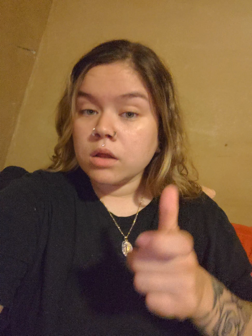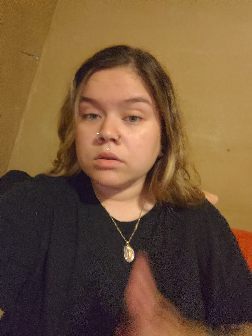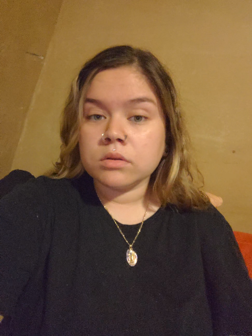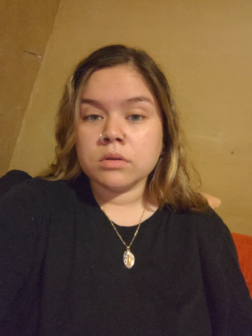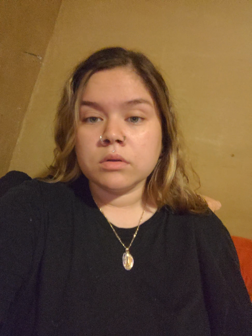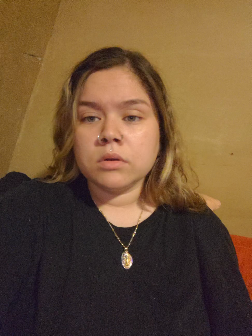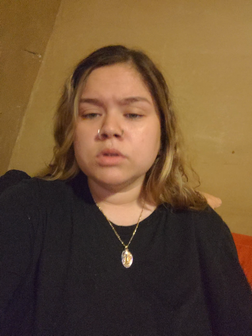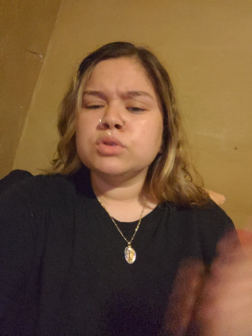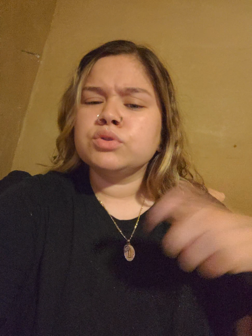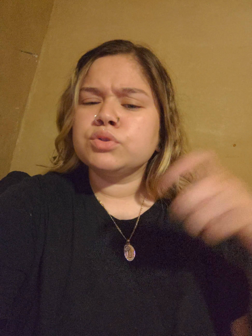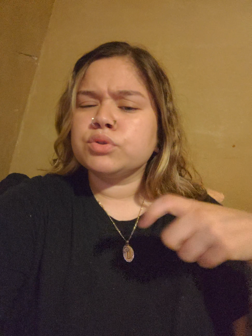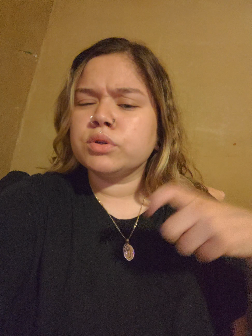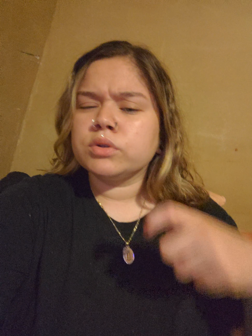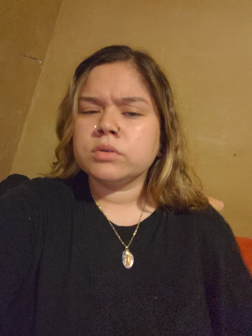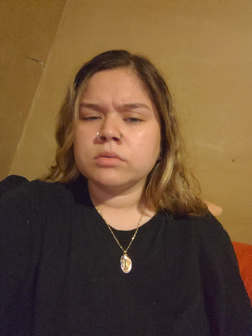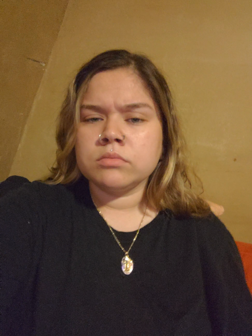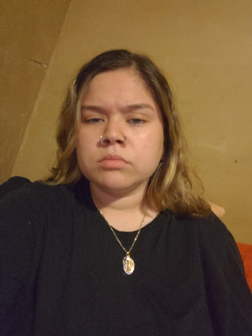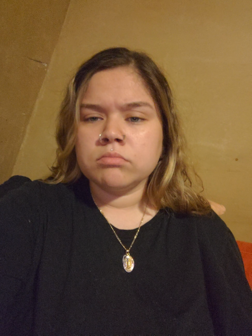should